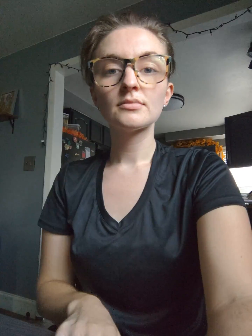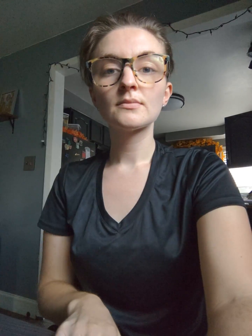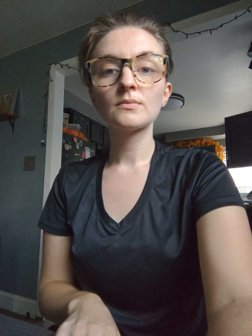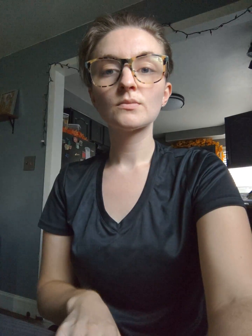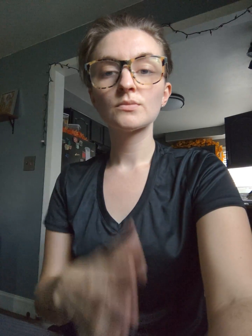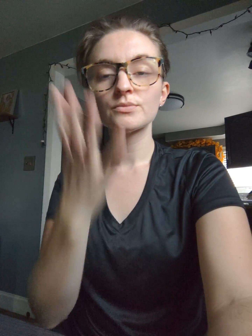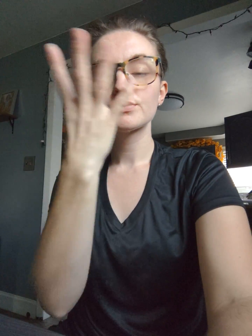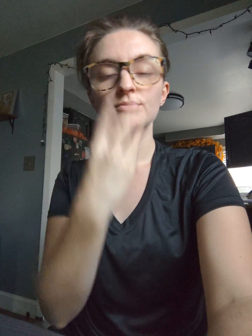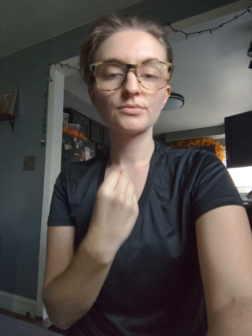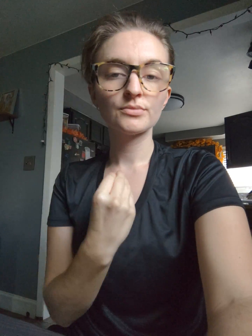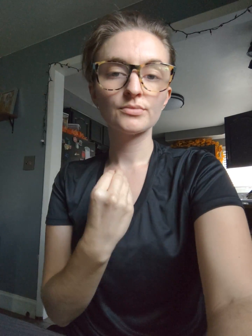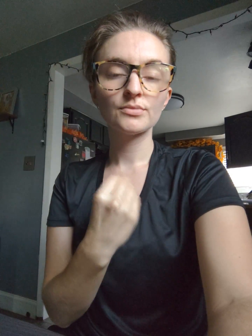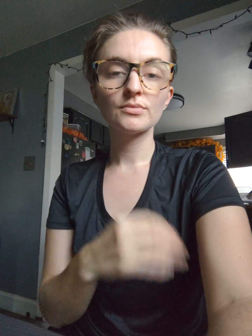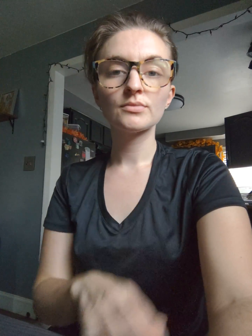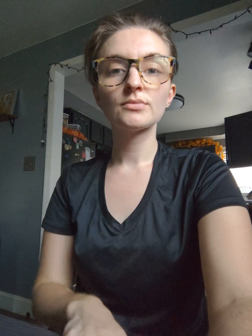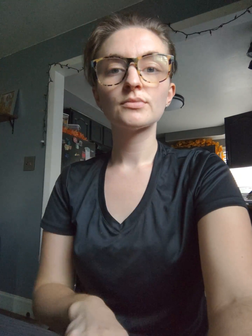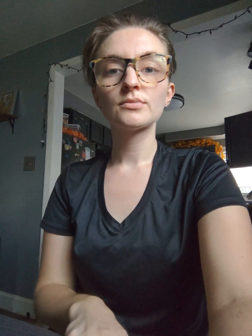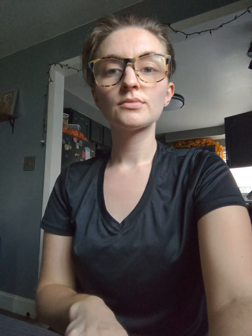asleep